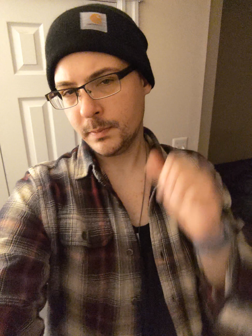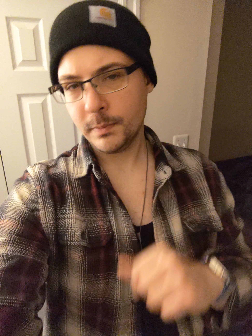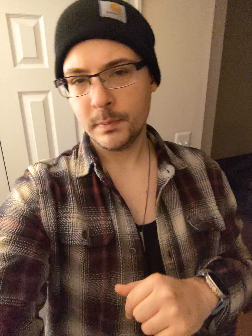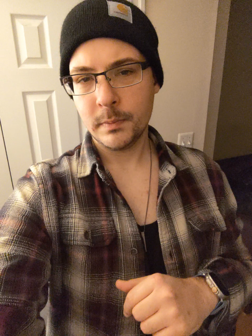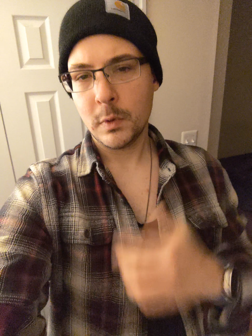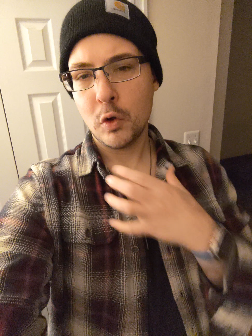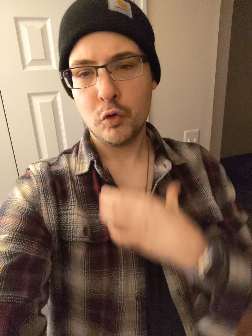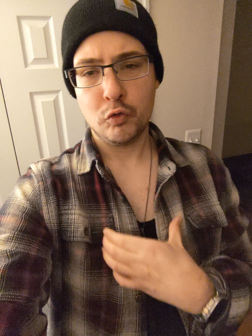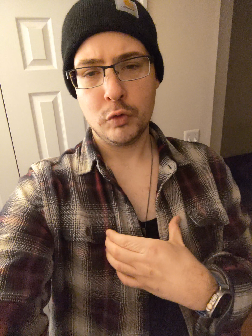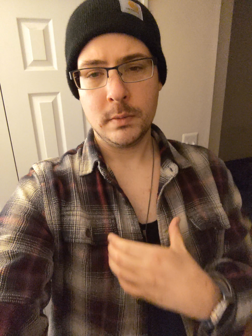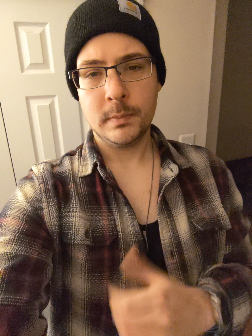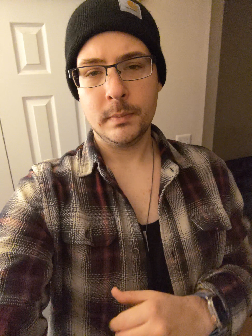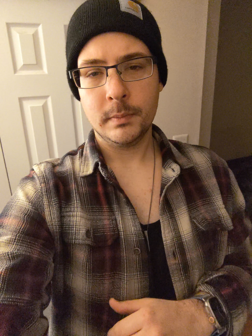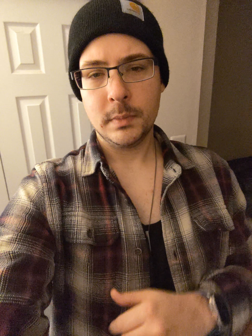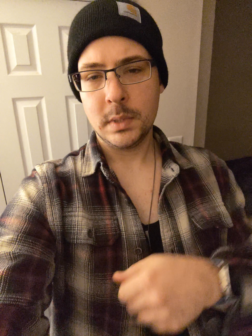hungry